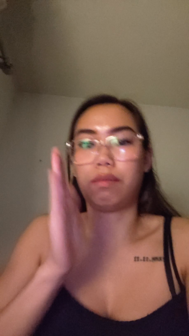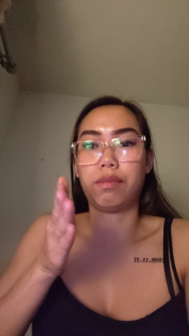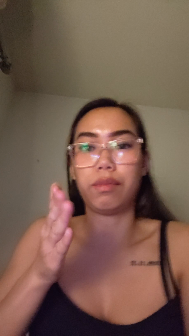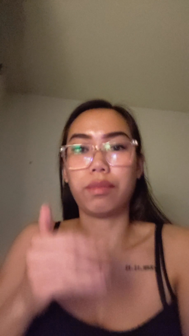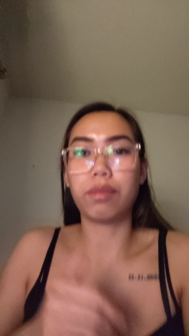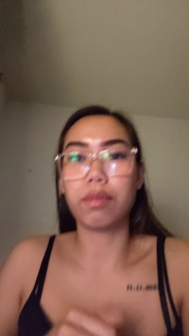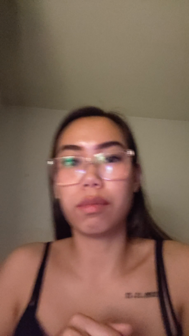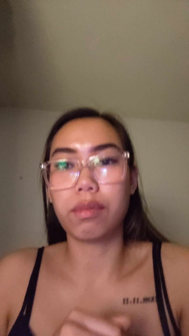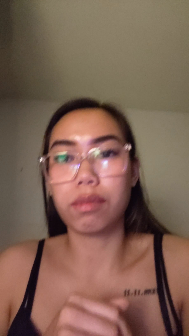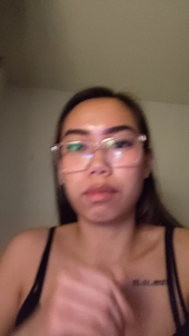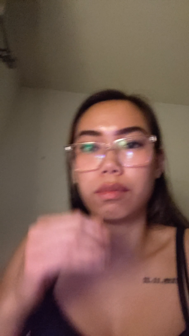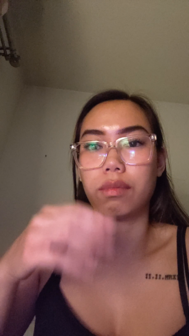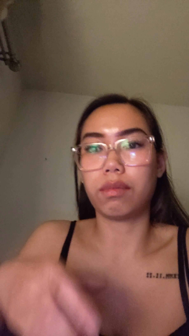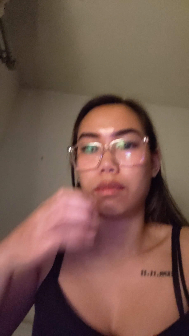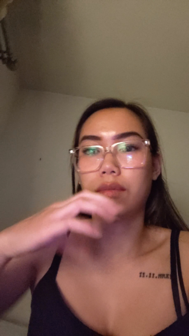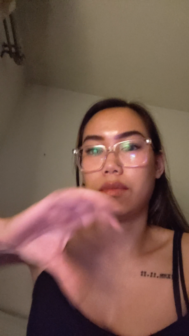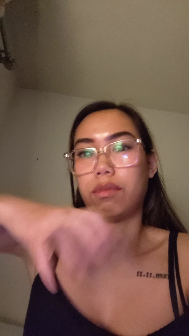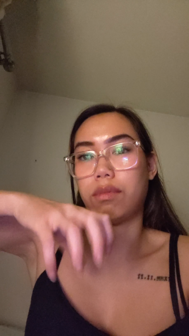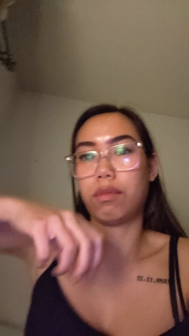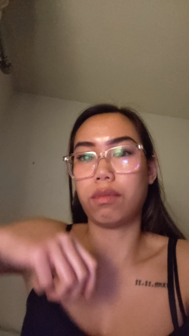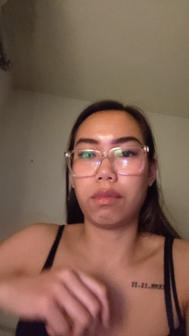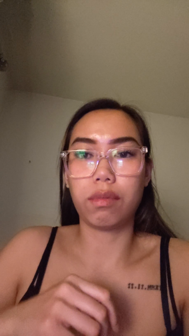jar